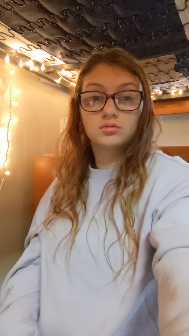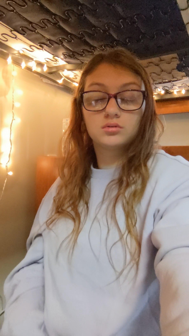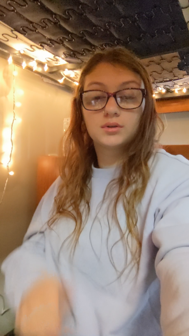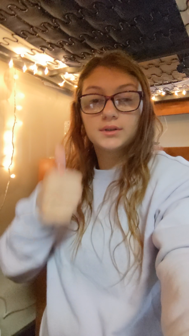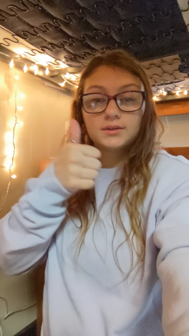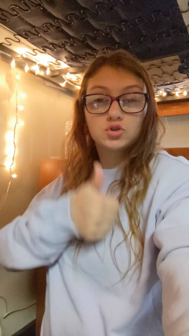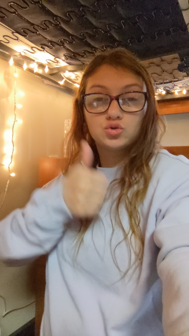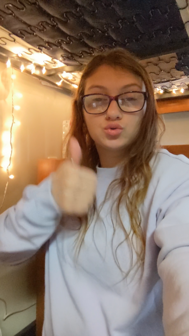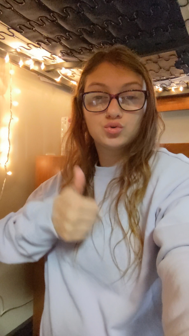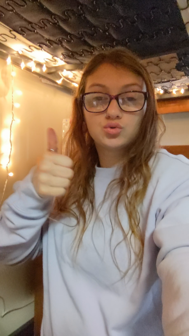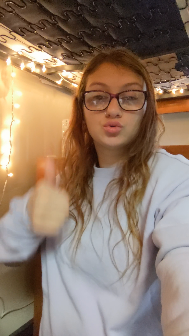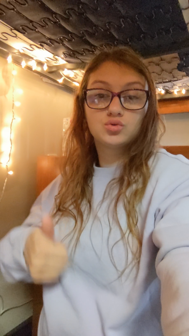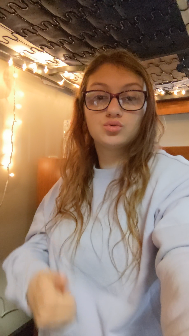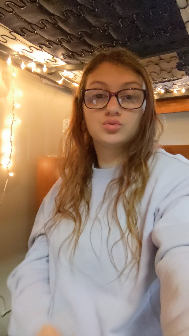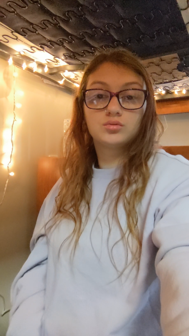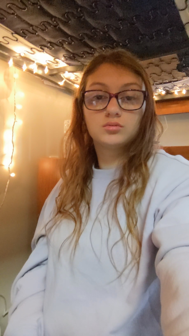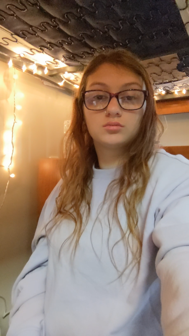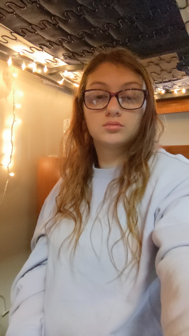each